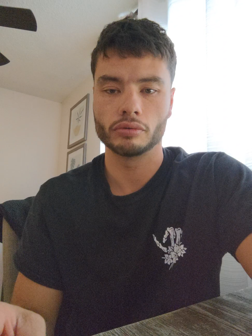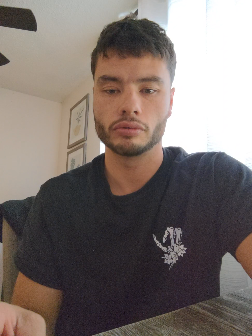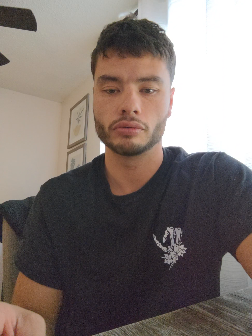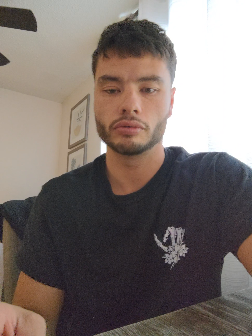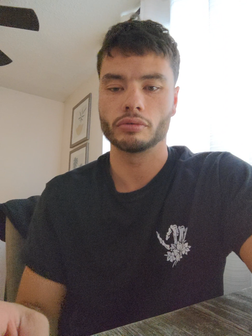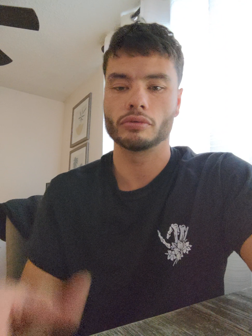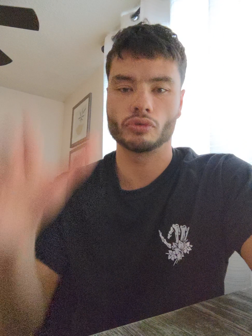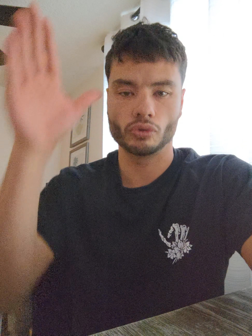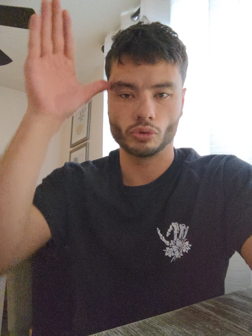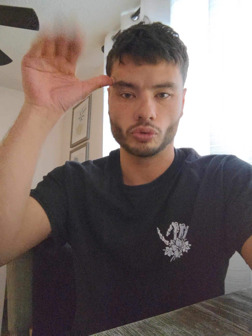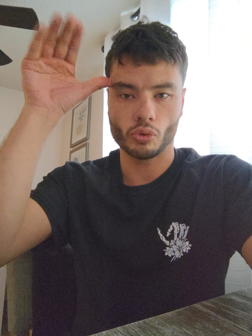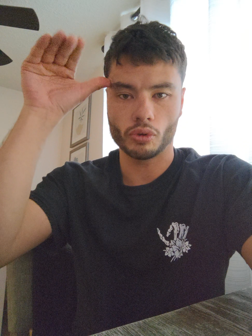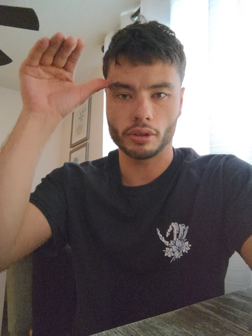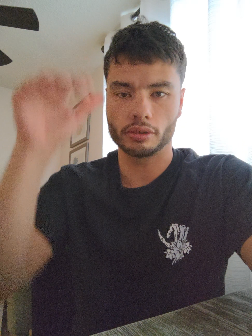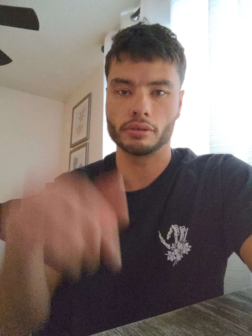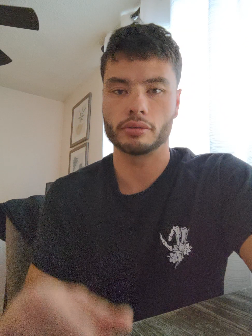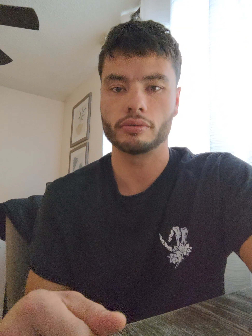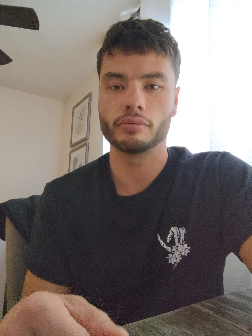donkey